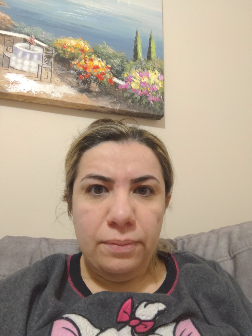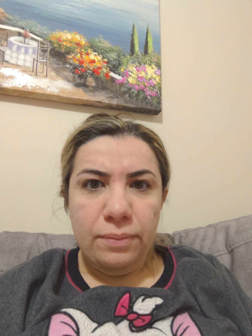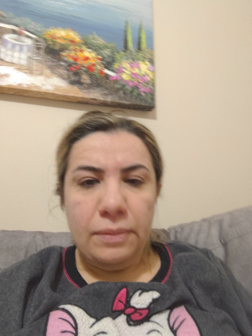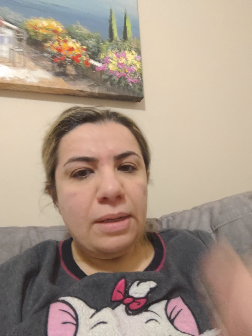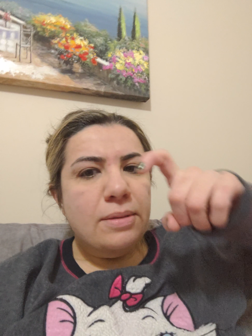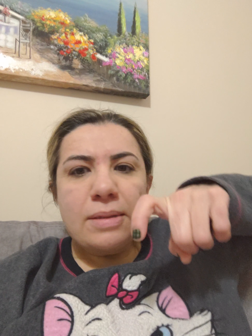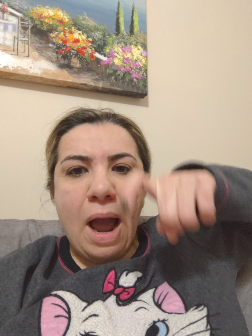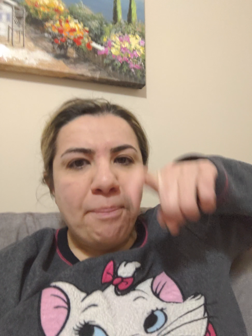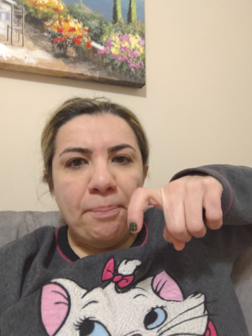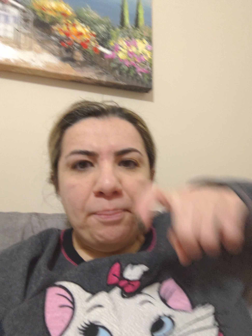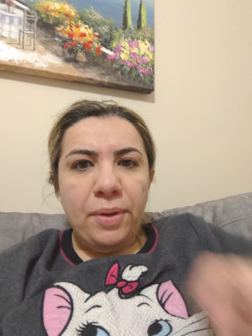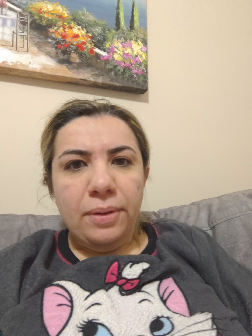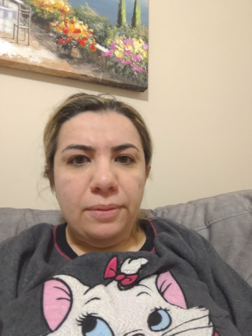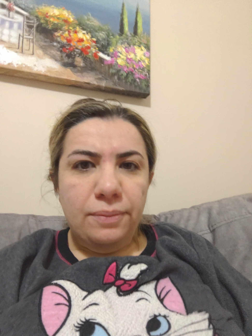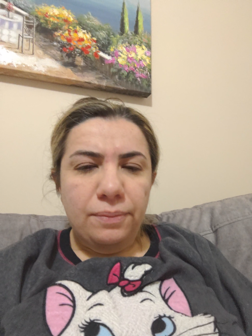time